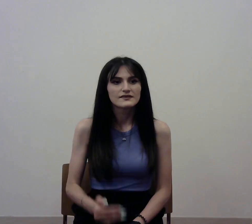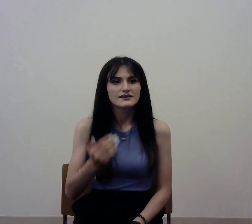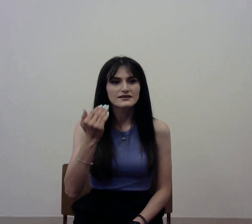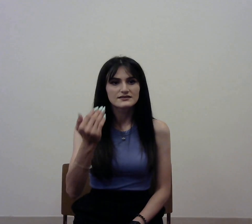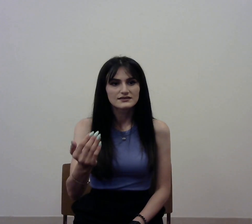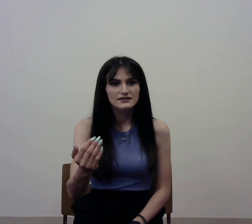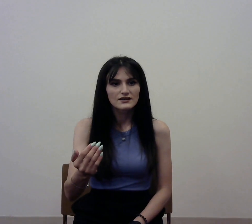siz